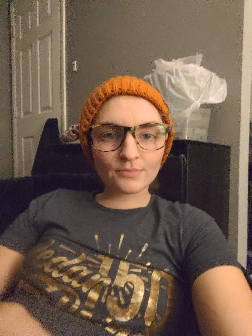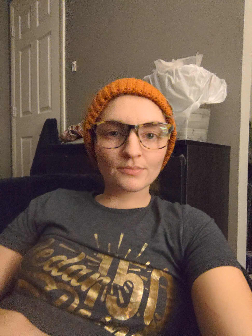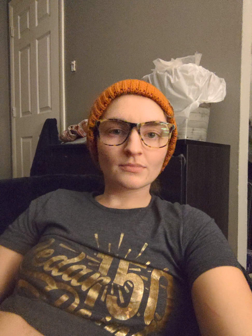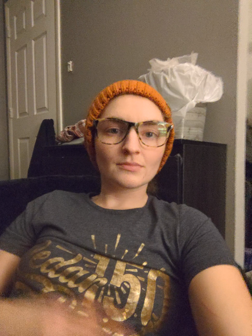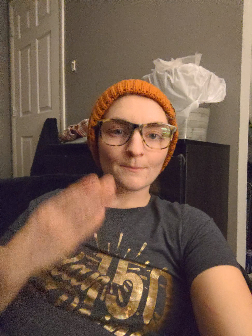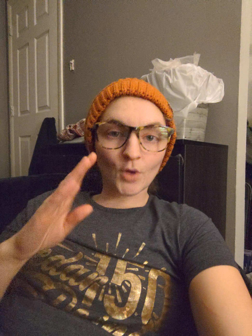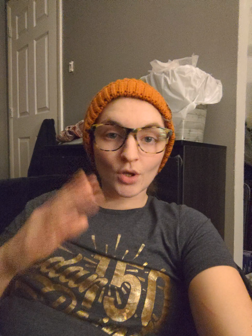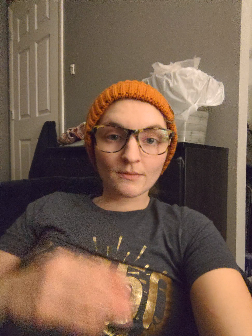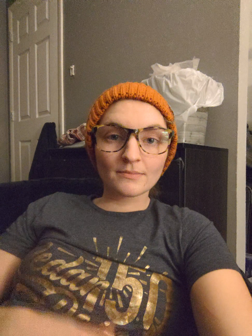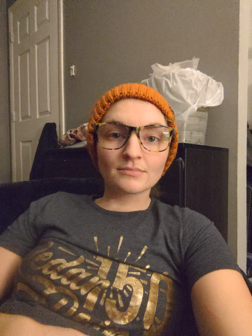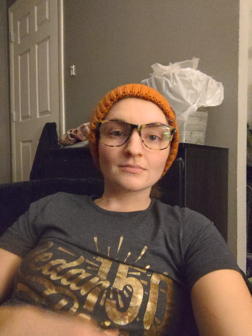blue